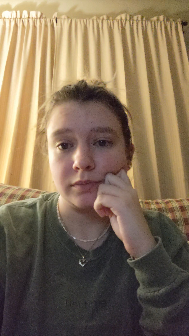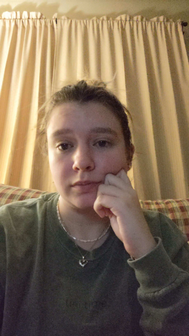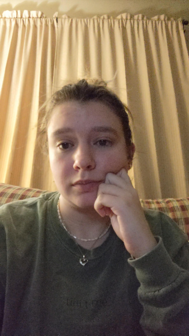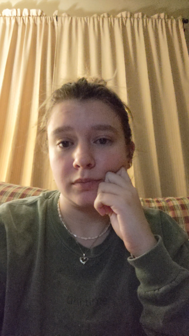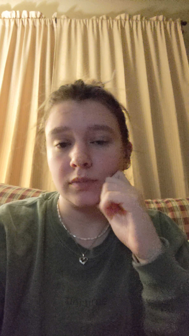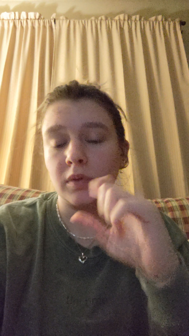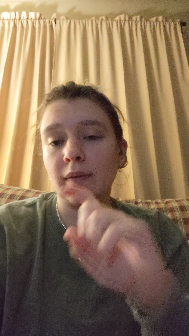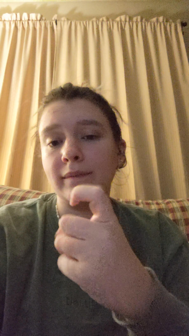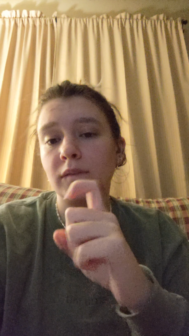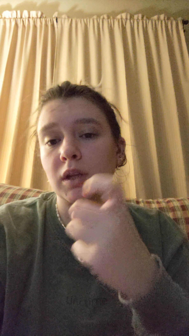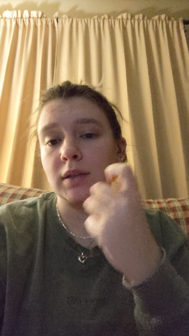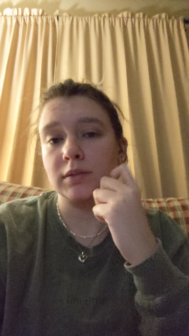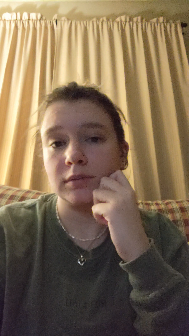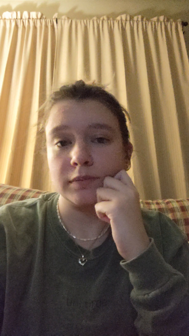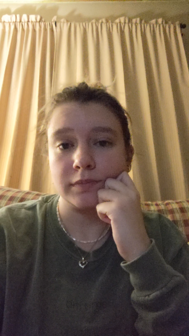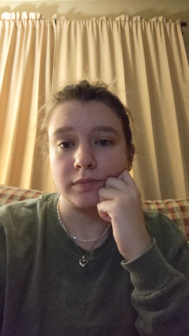friend